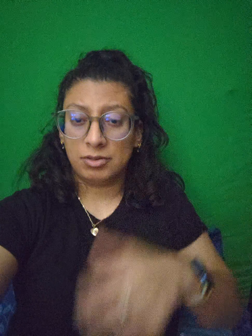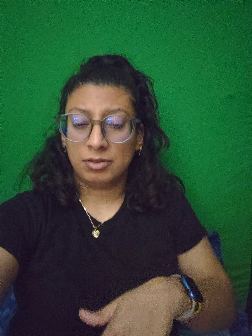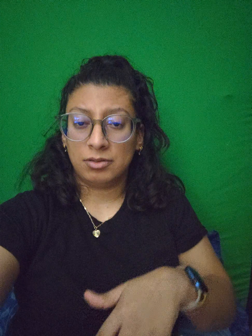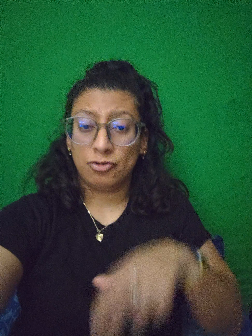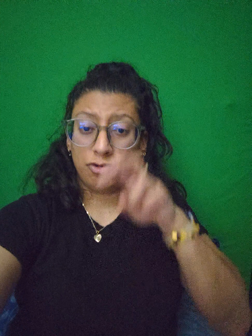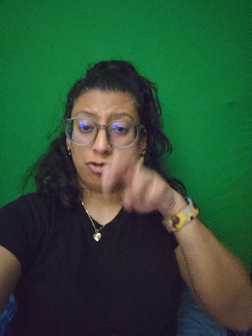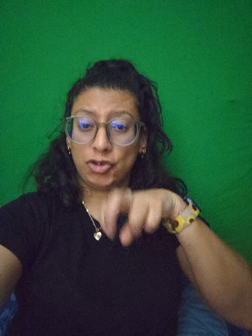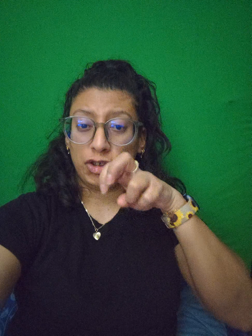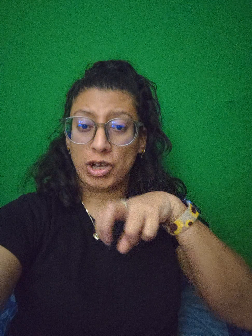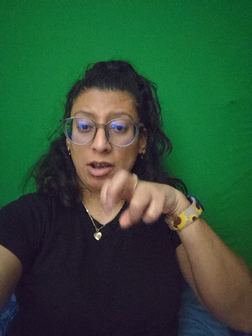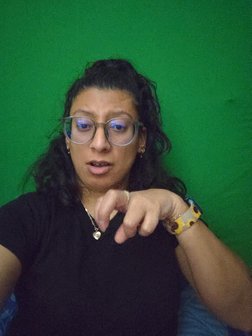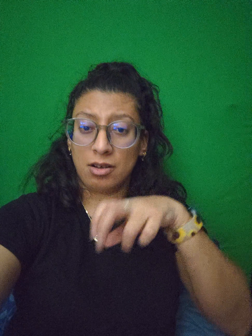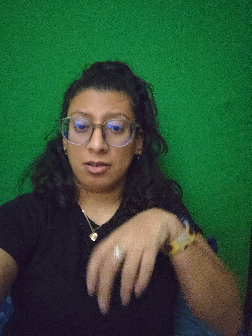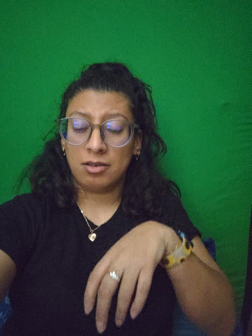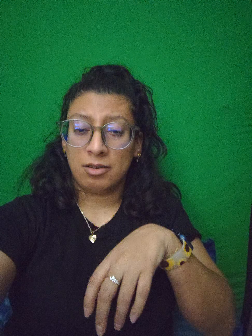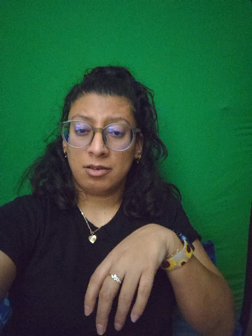chair